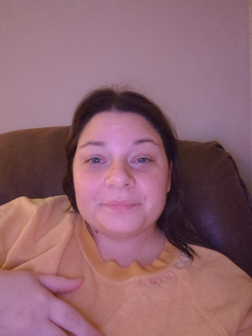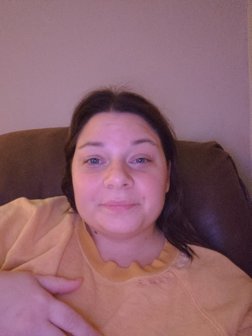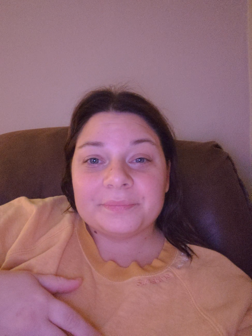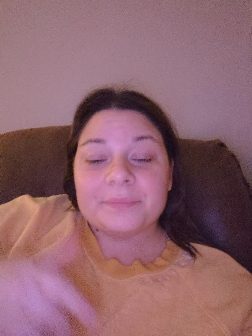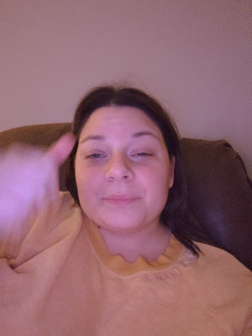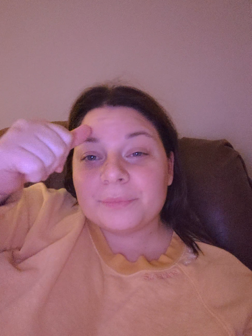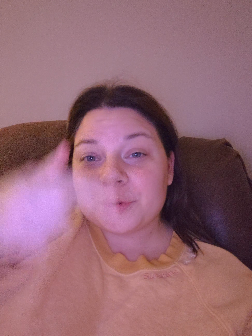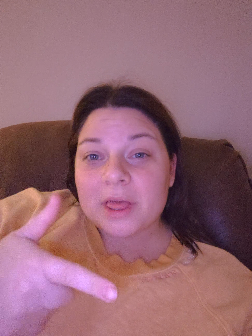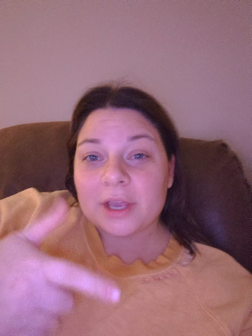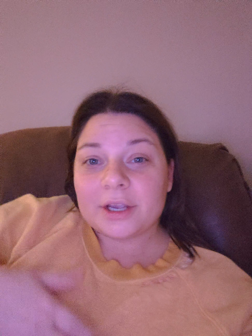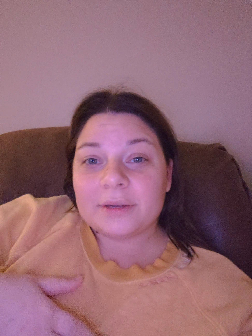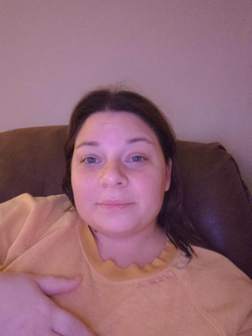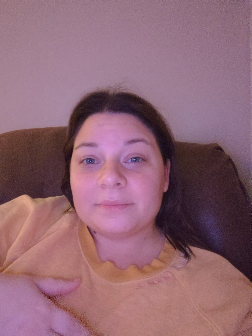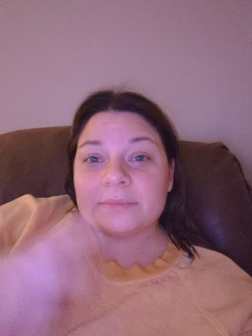brother